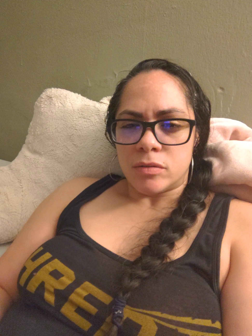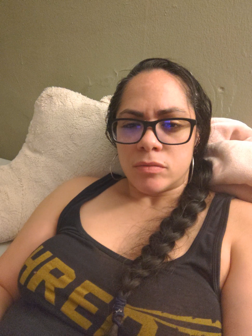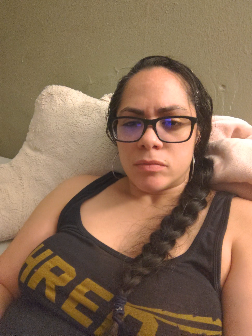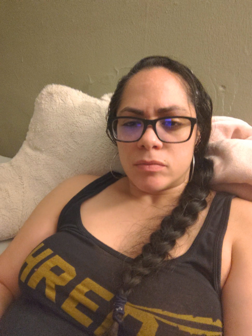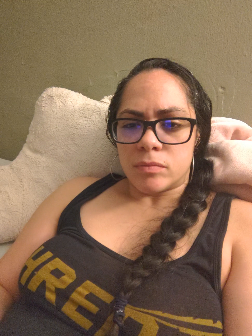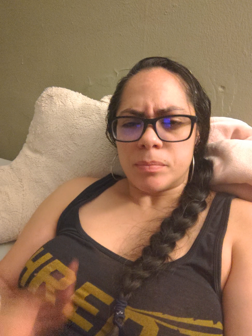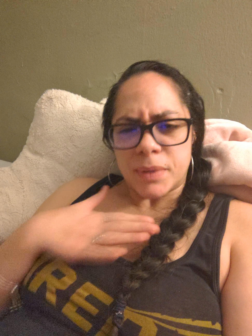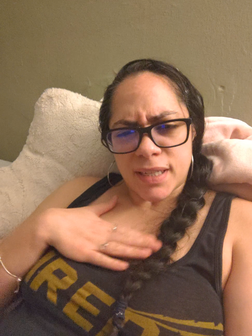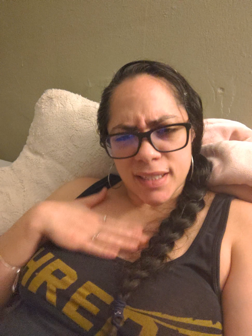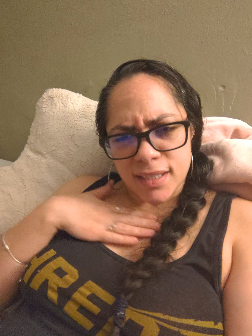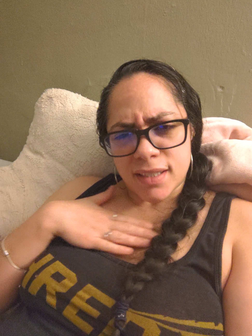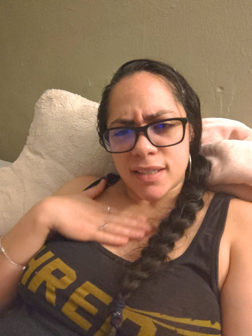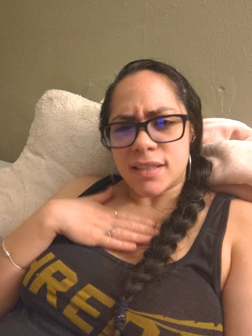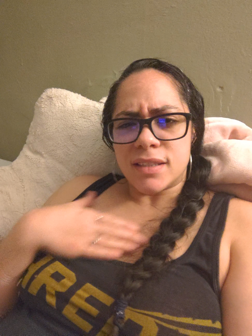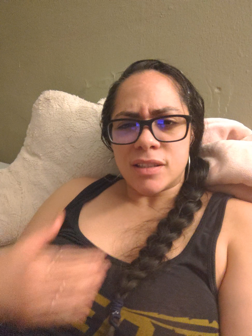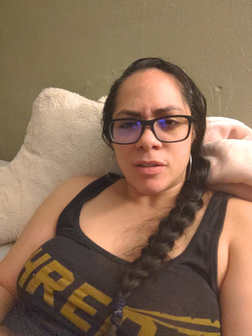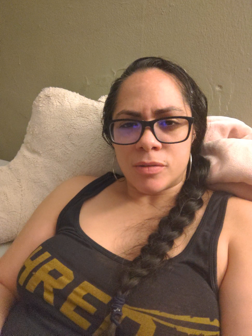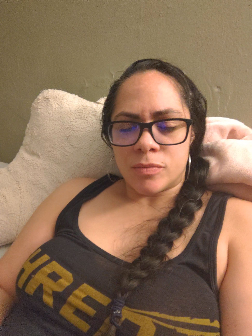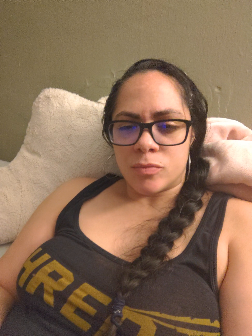please